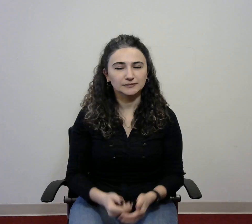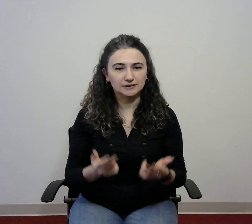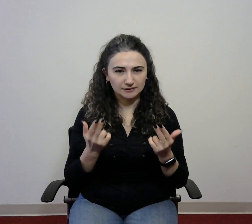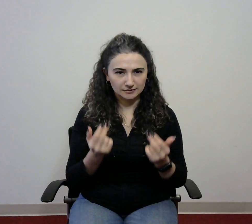bəli